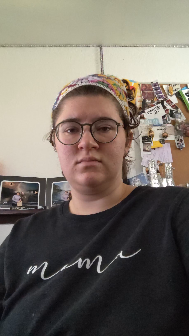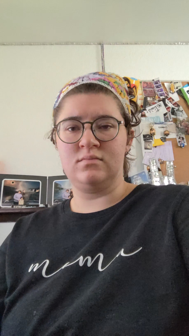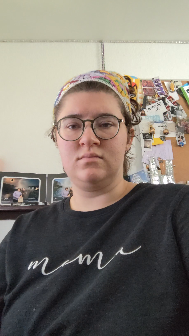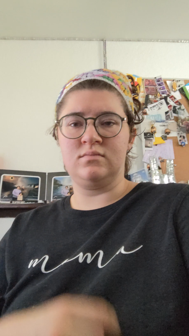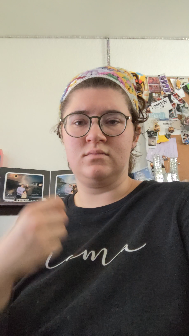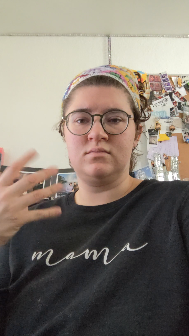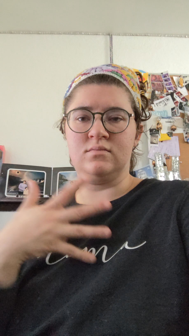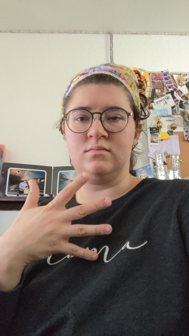scared